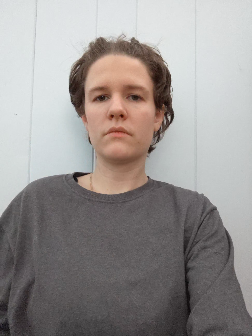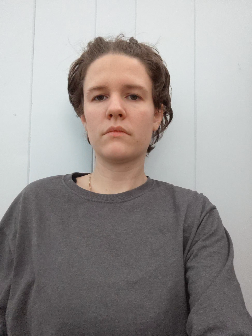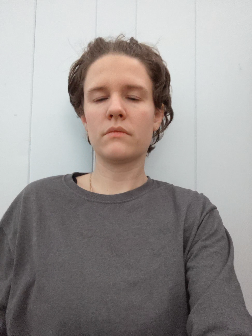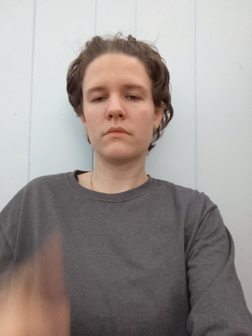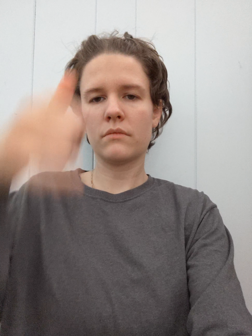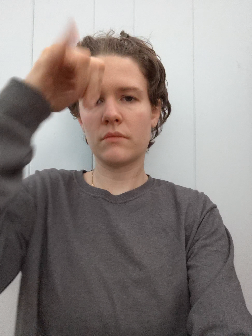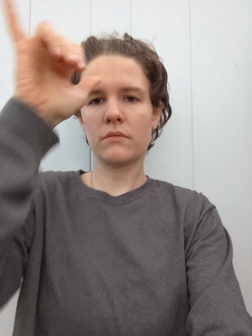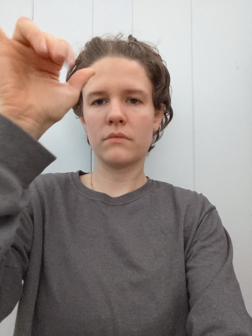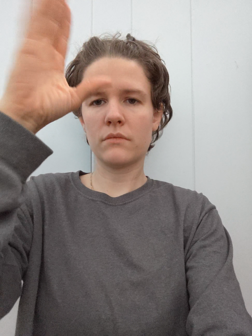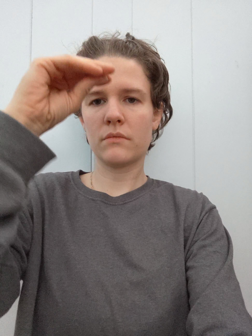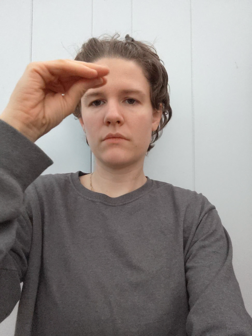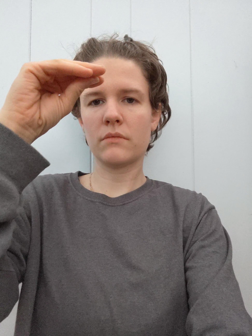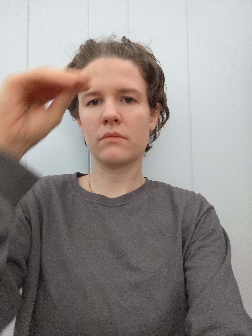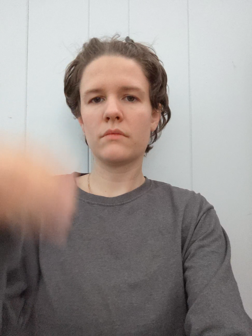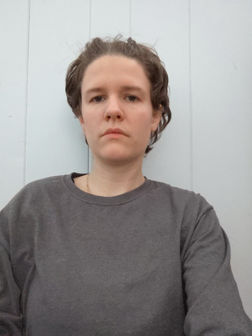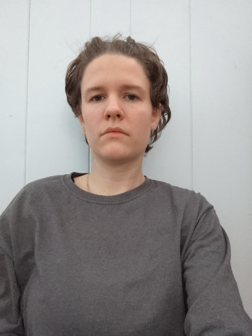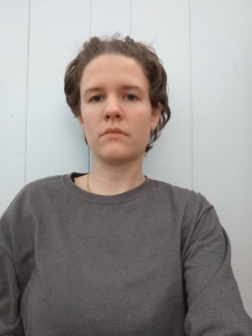cowboy